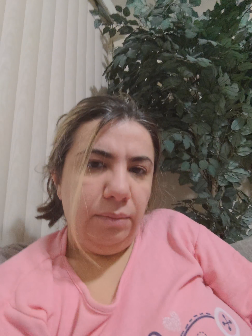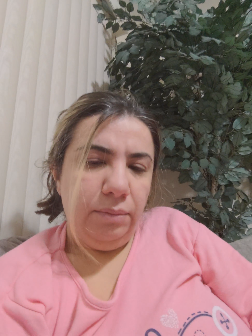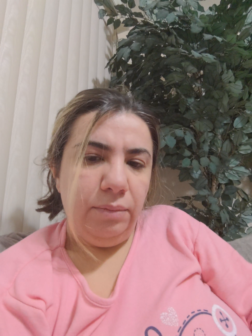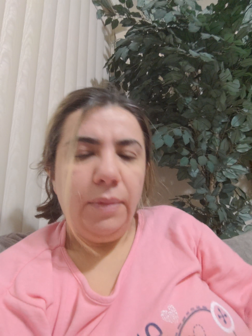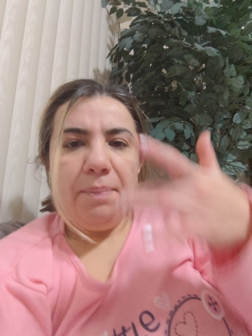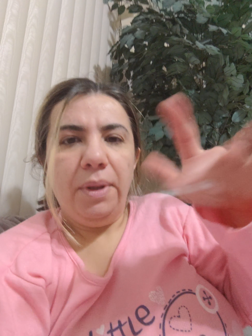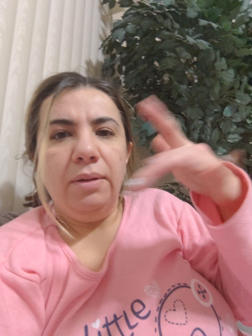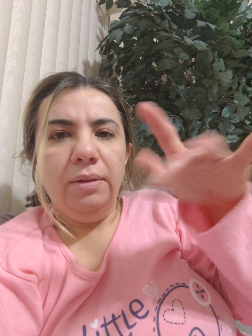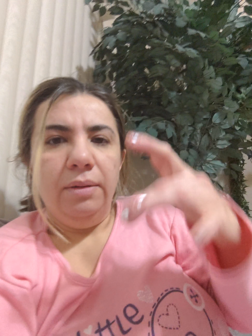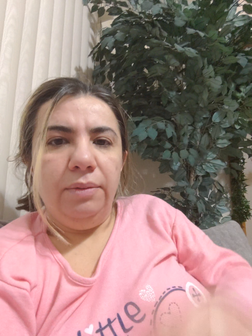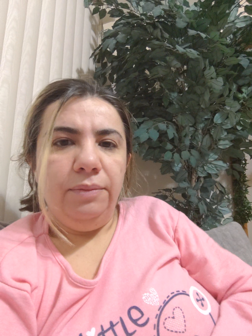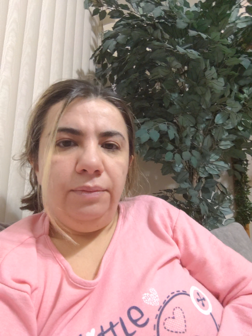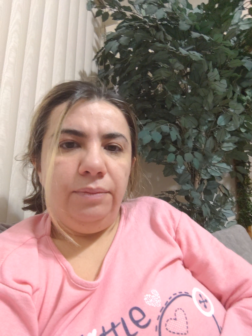empty